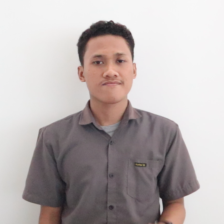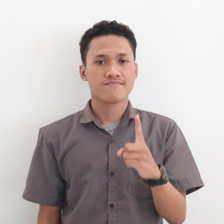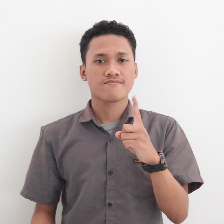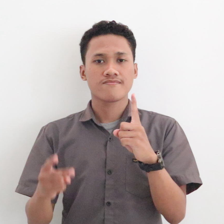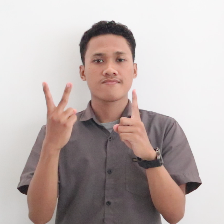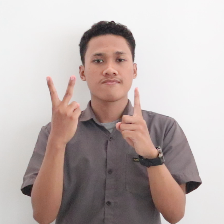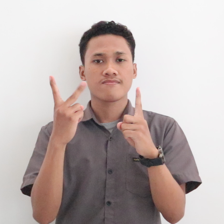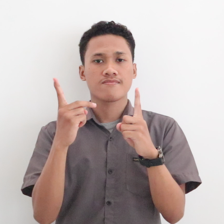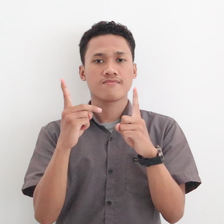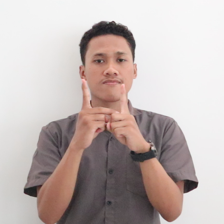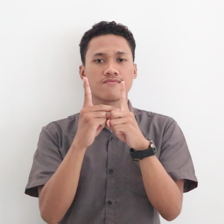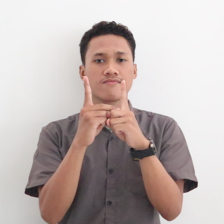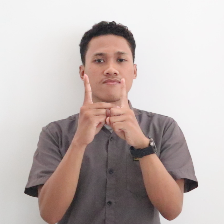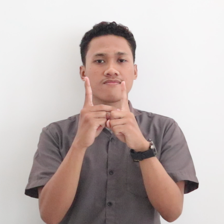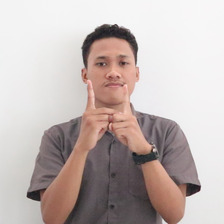H